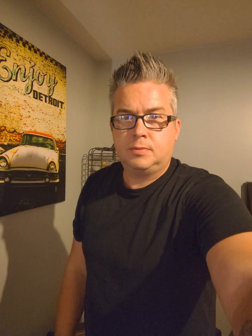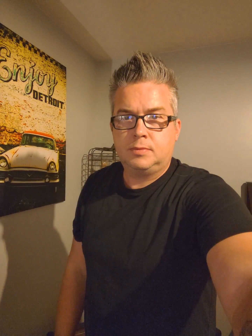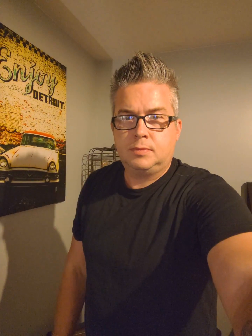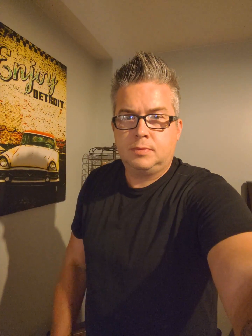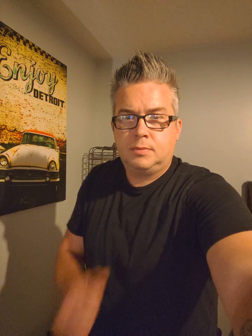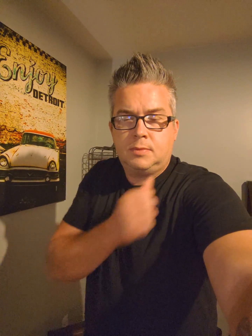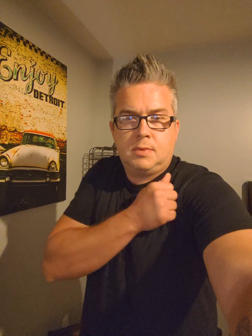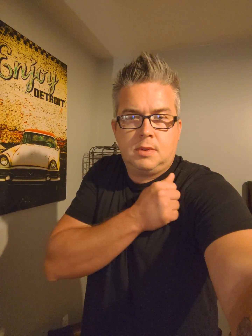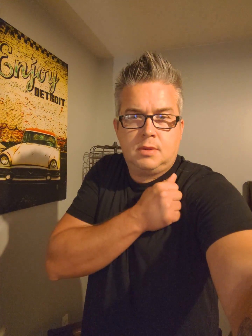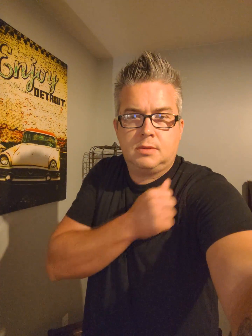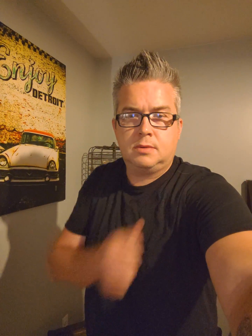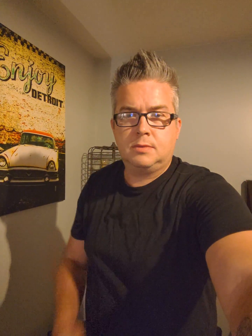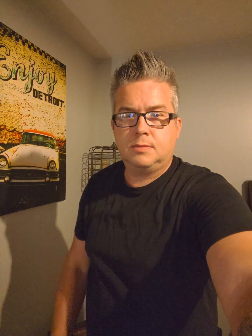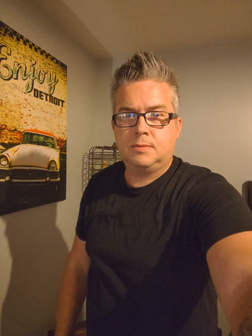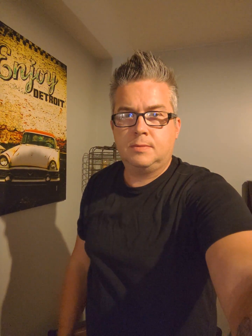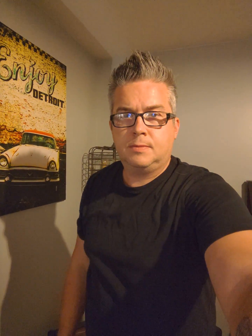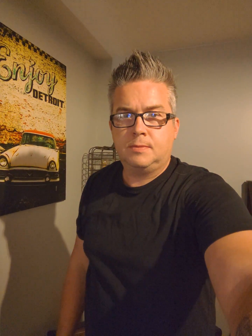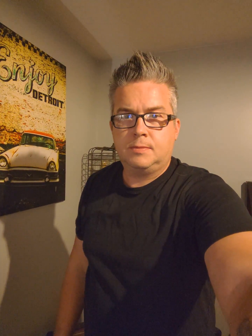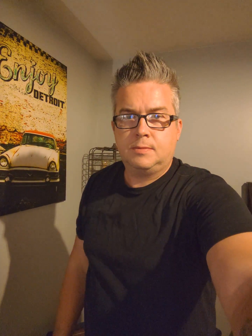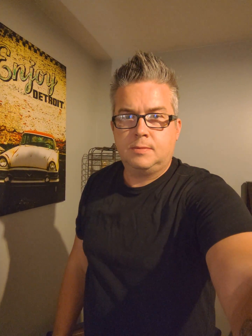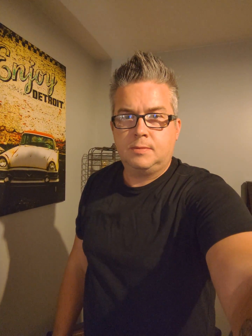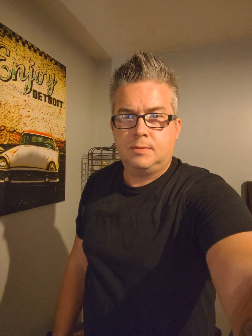love